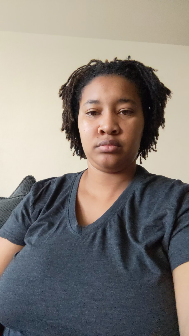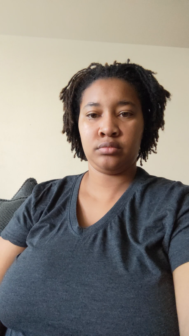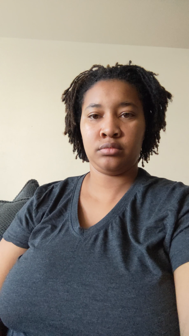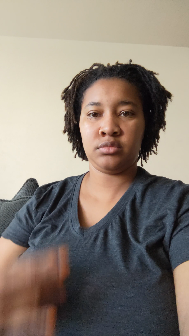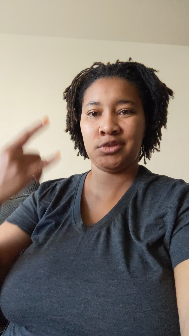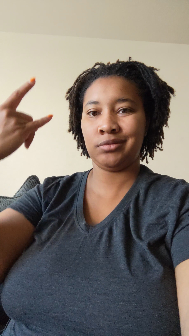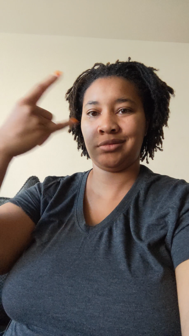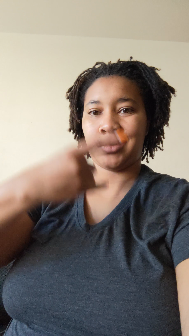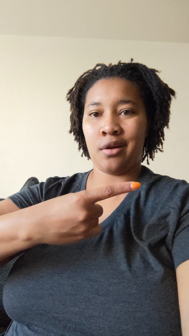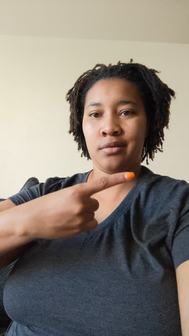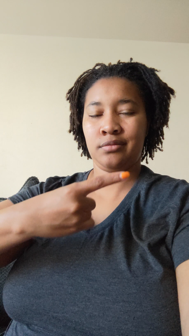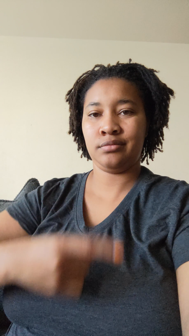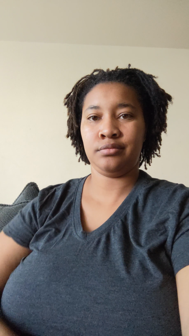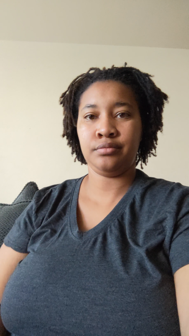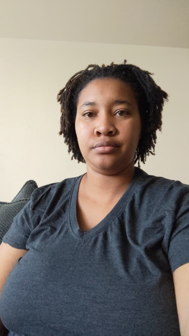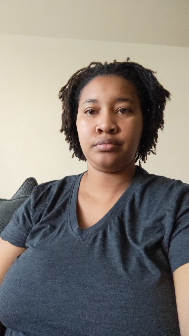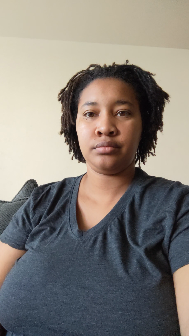day